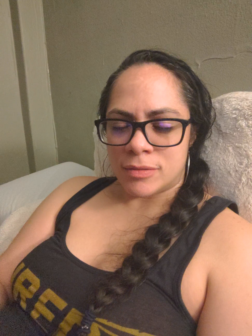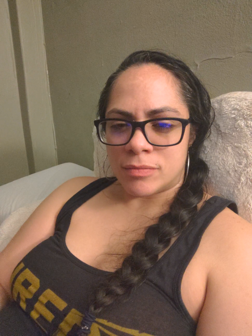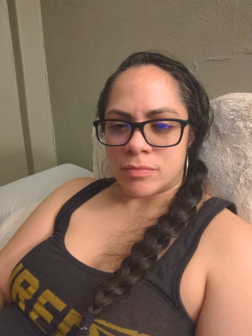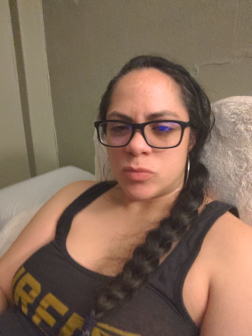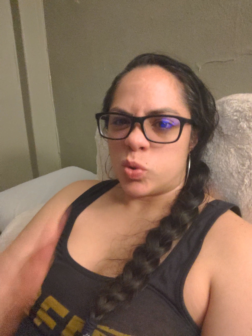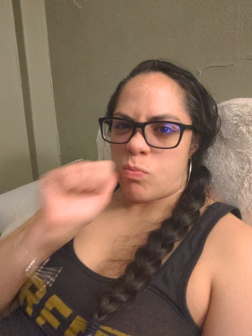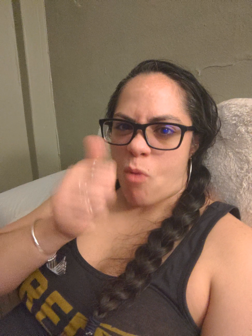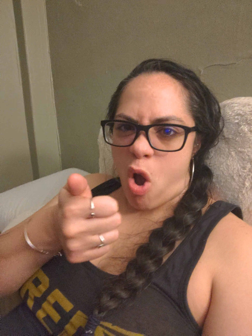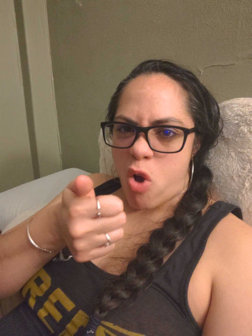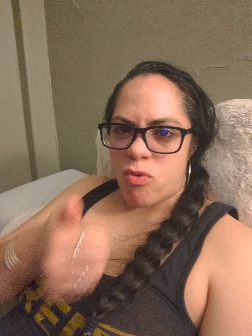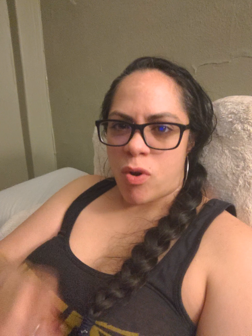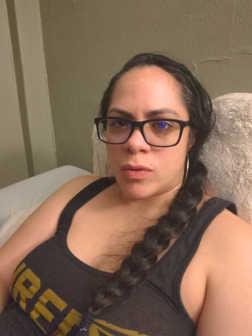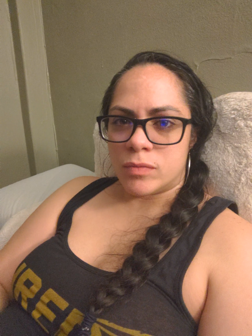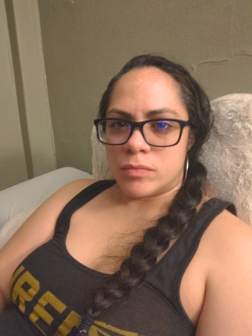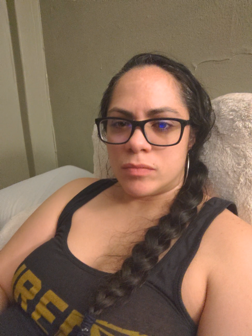tomorrow